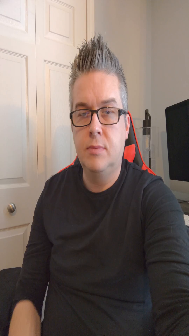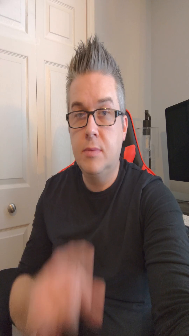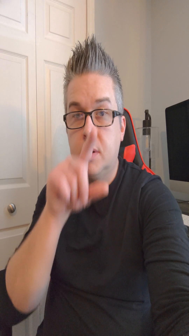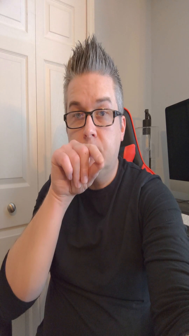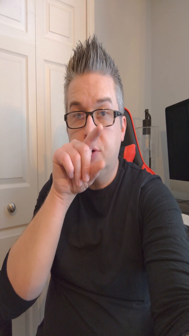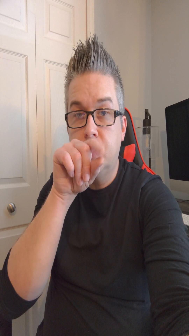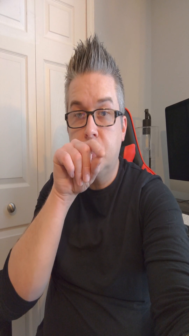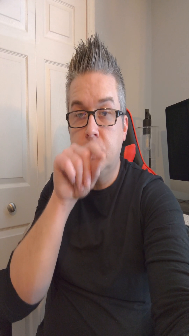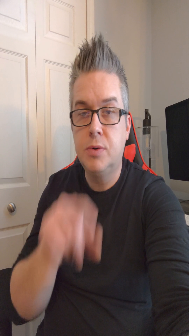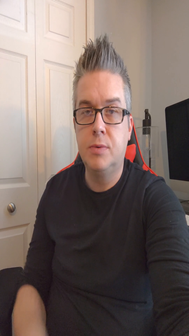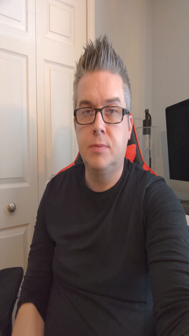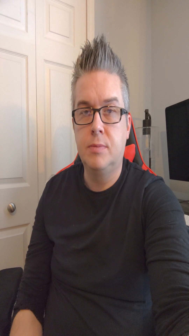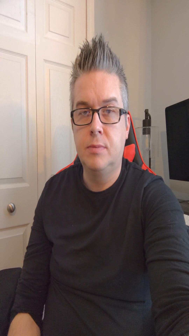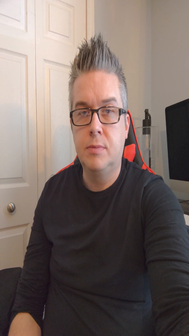bird